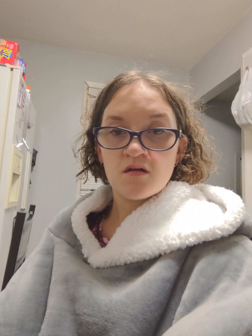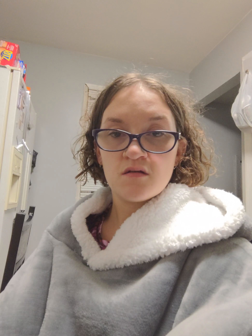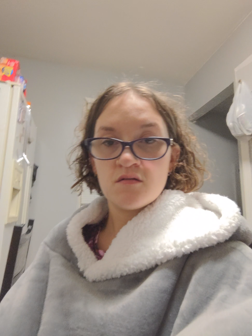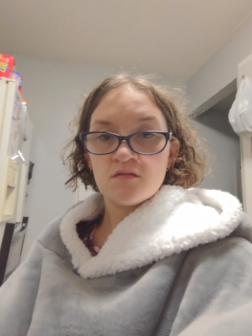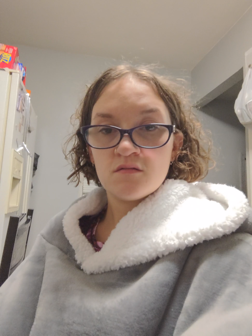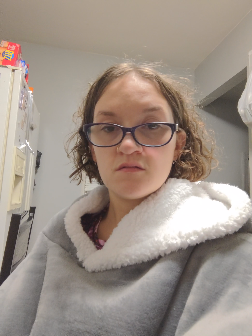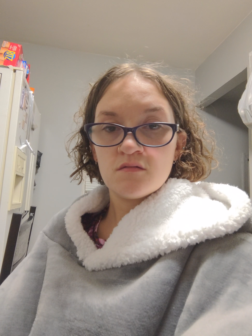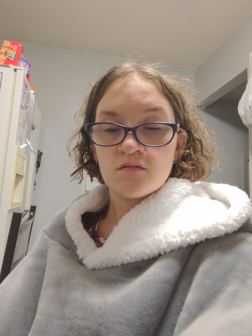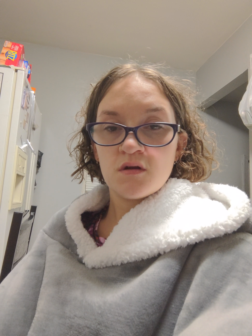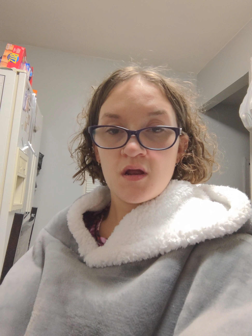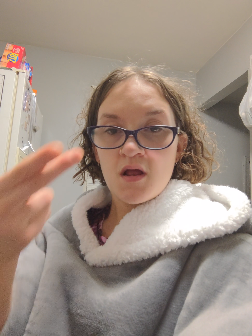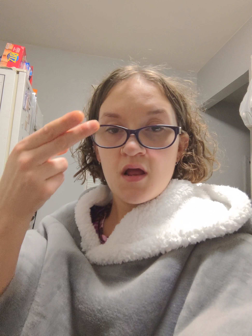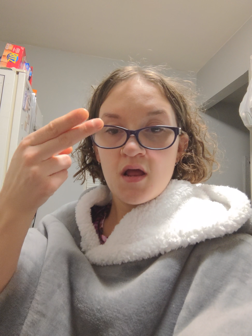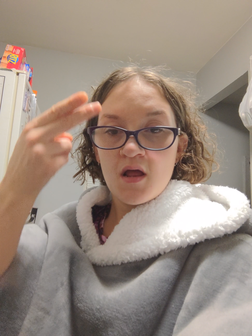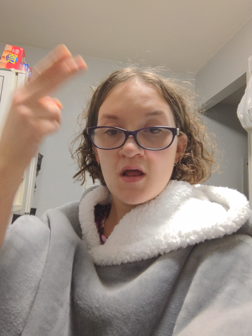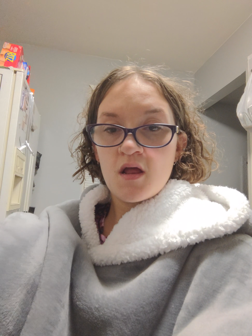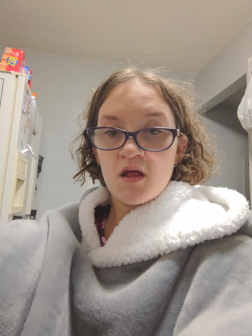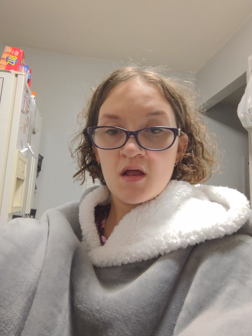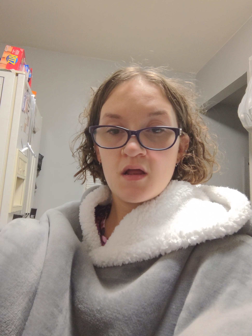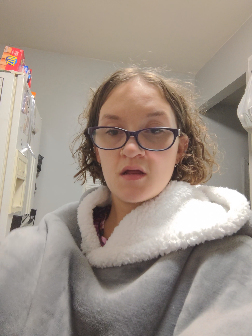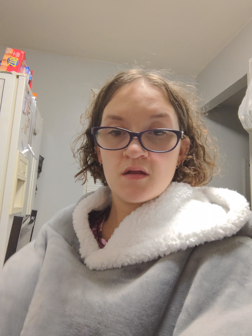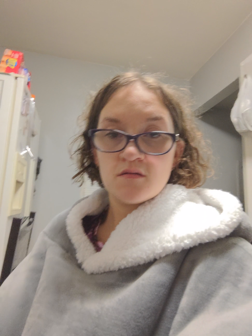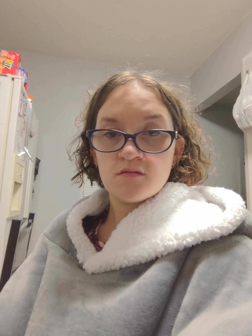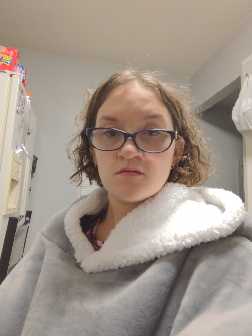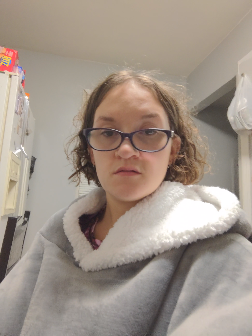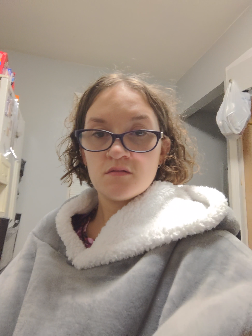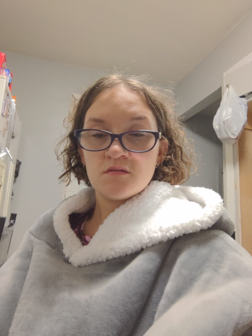high